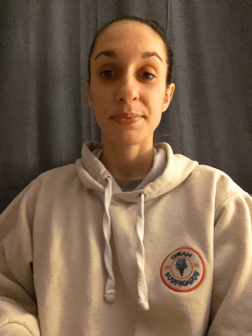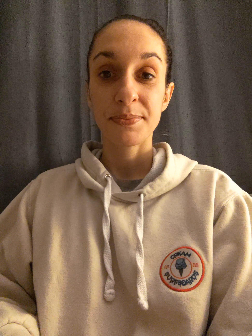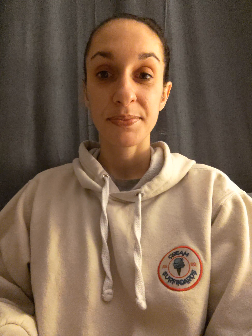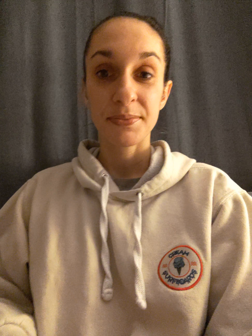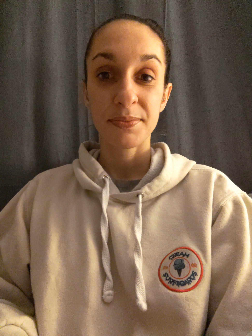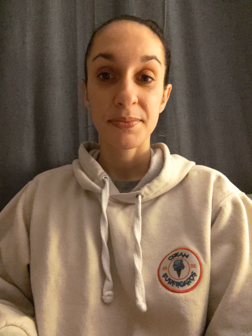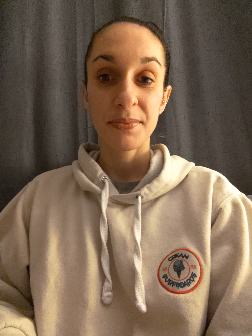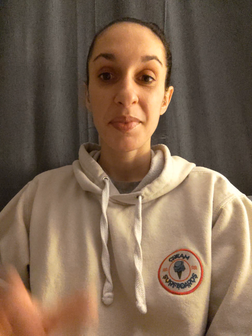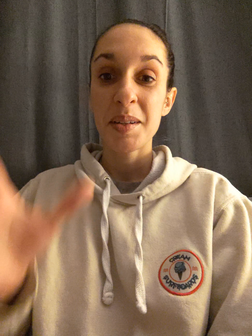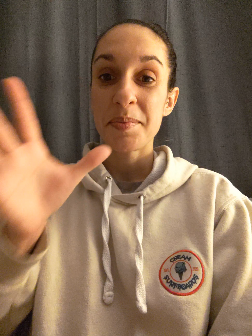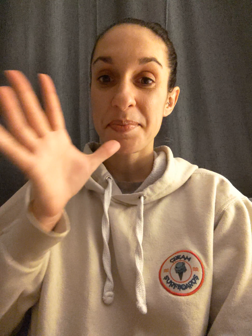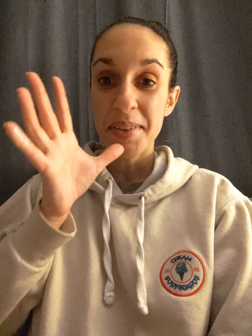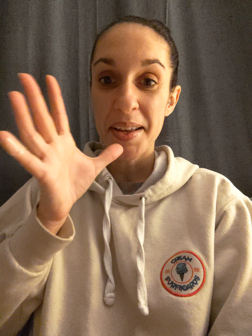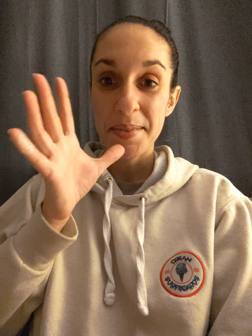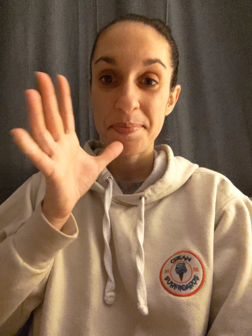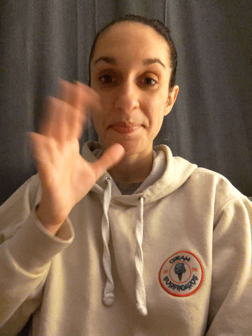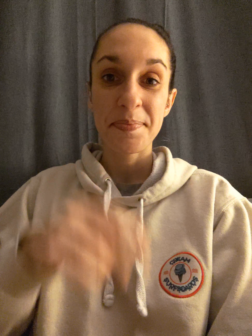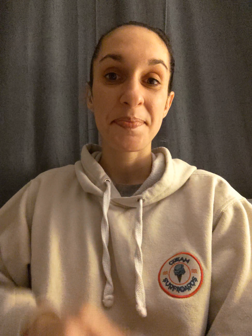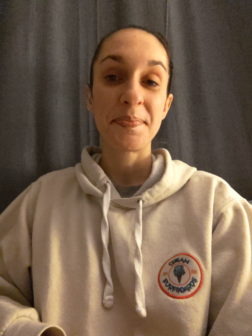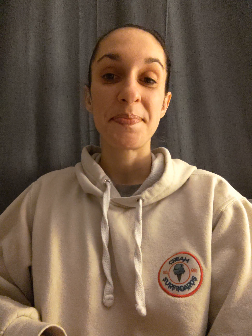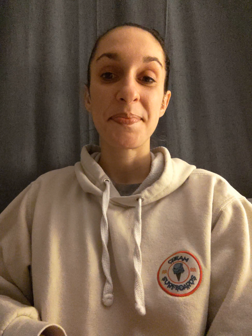mom